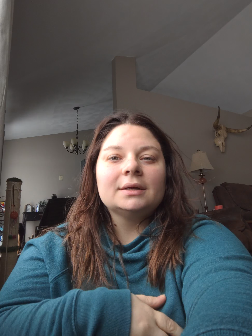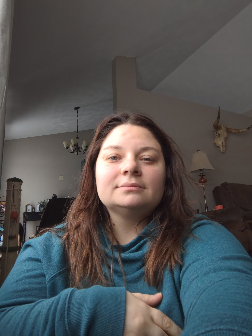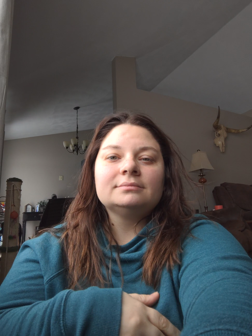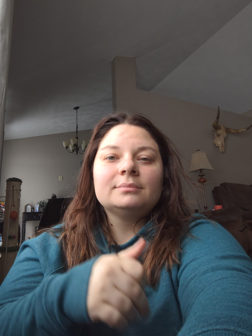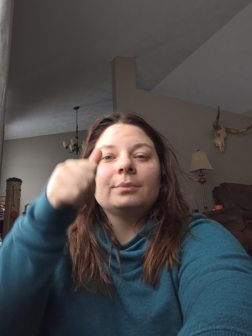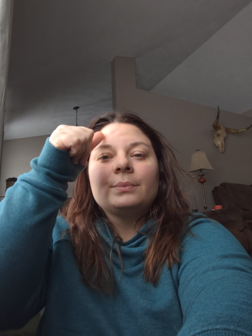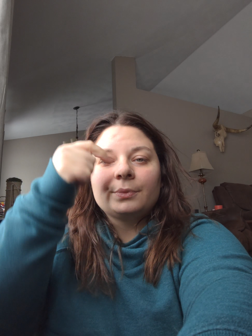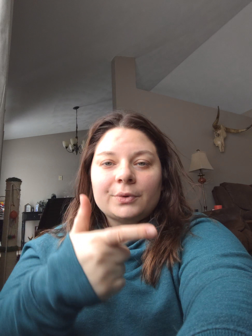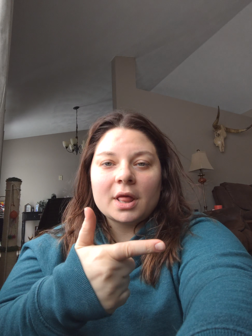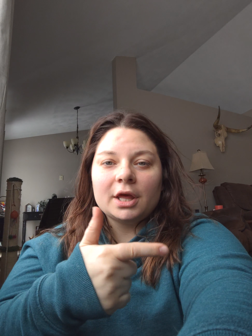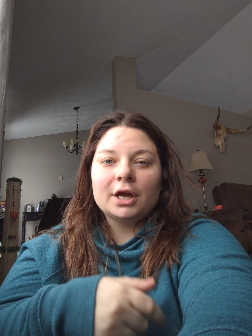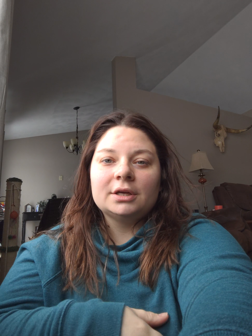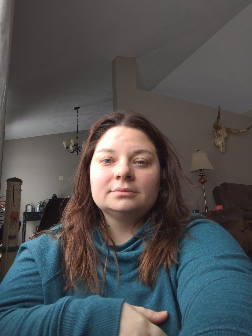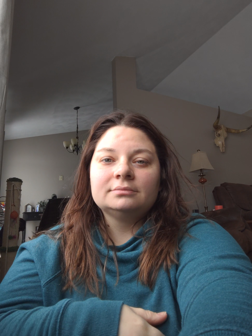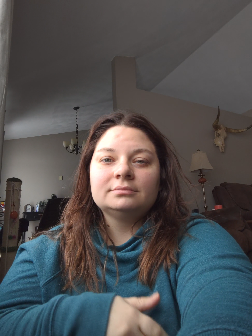brother